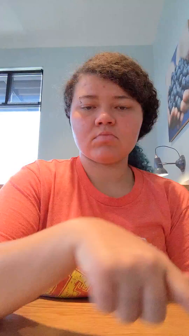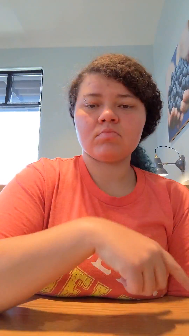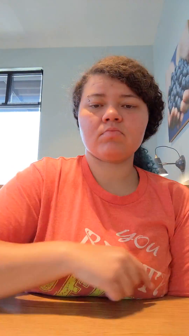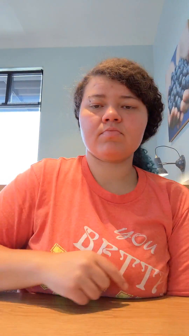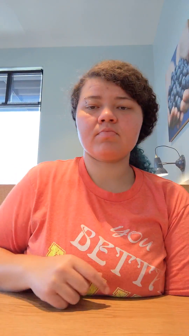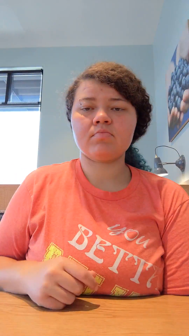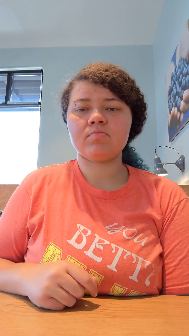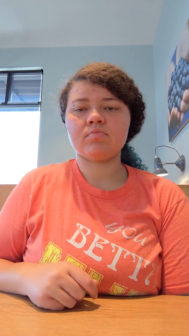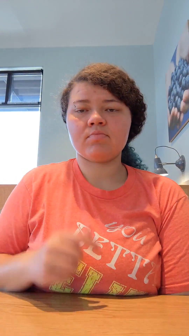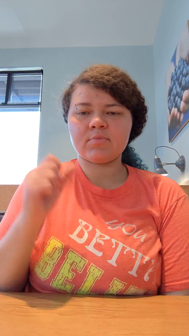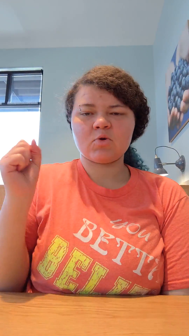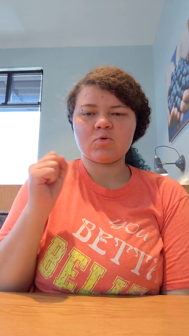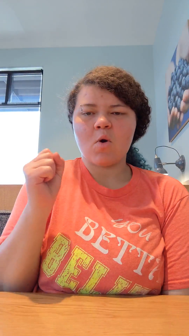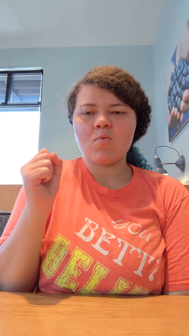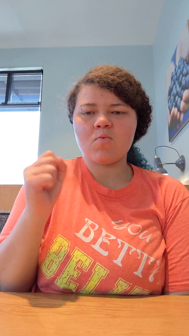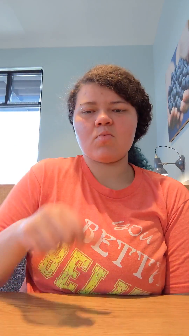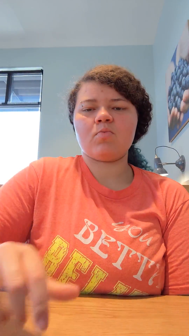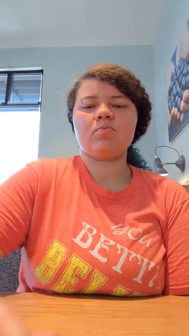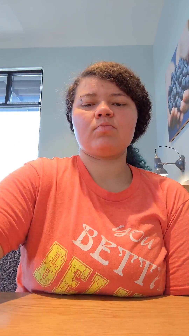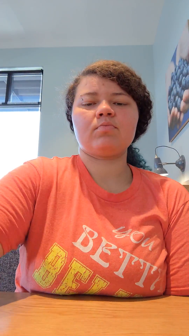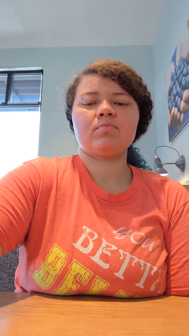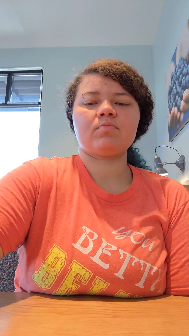cold